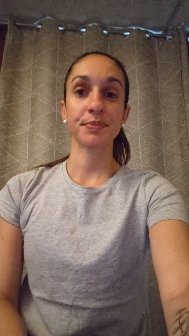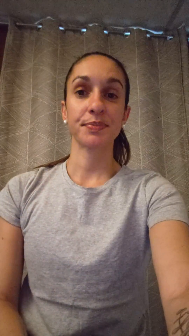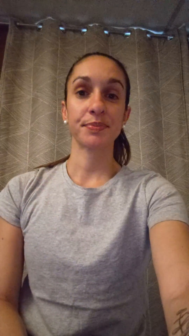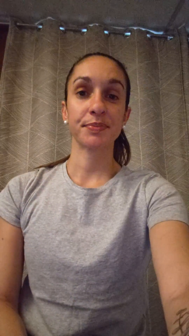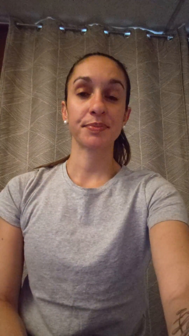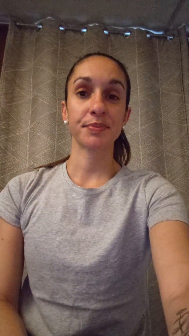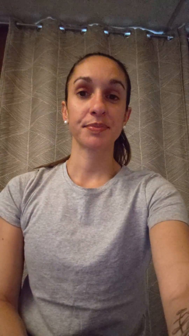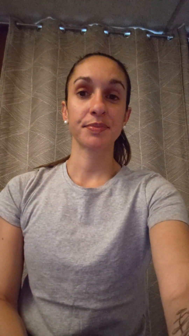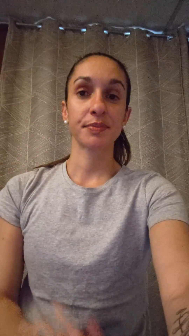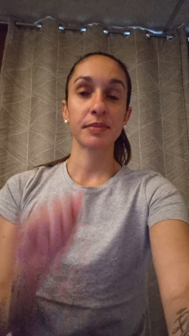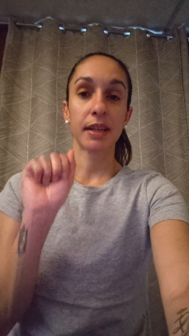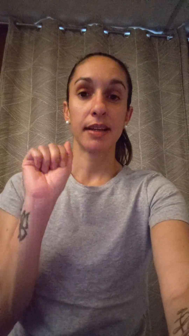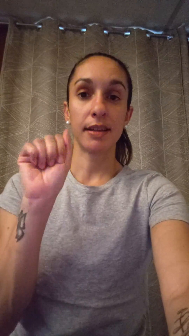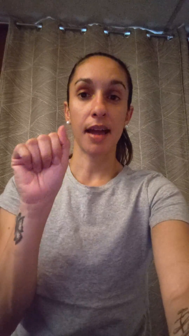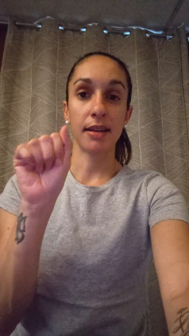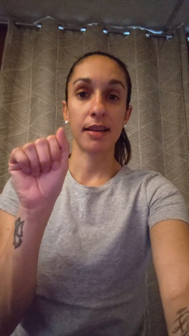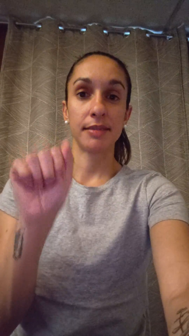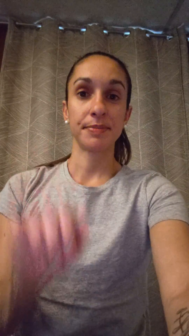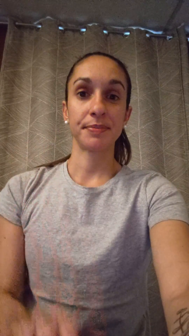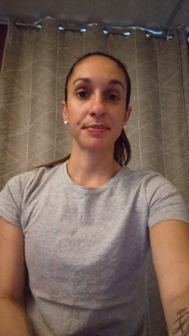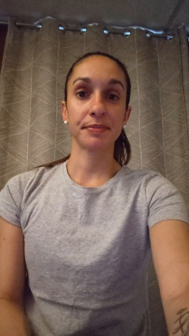knock